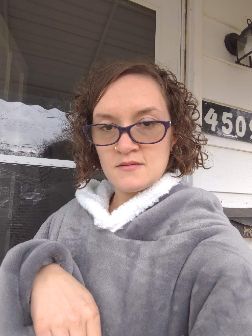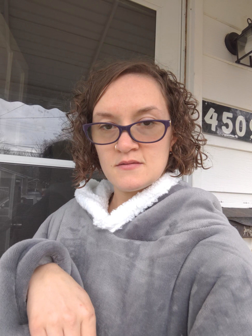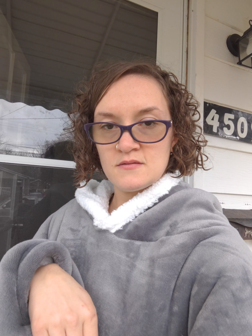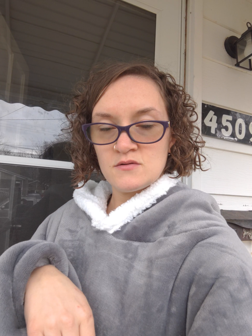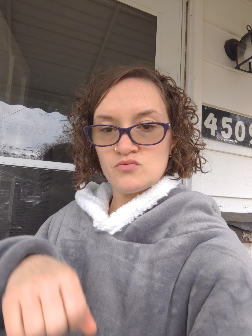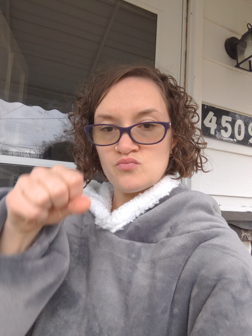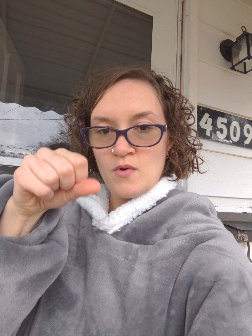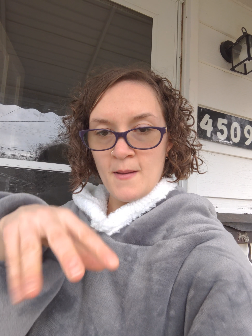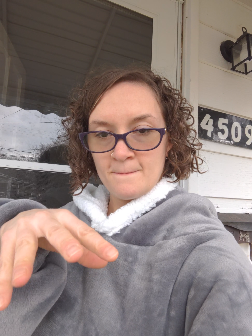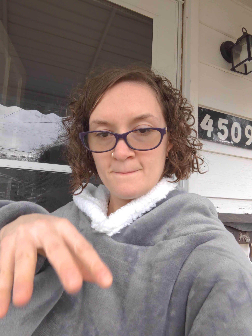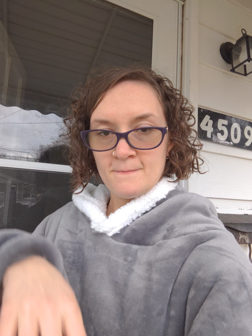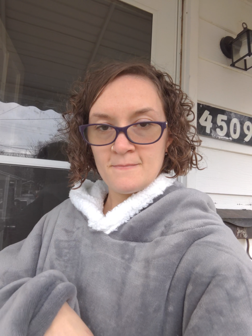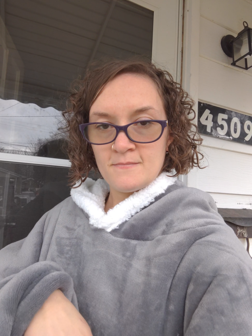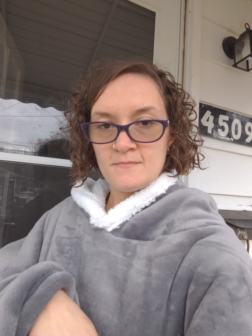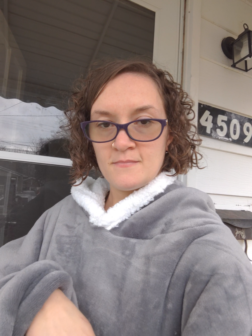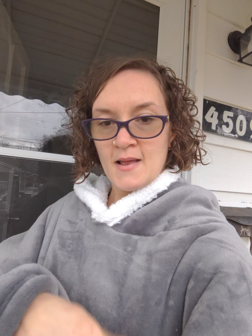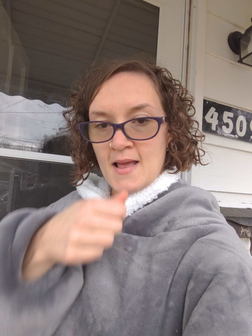drop